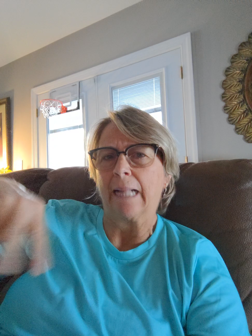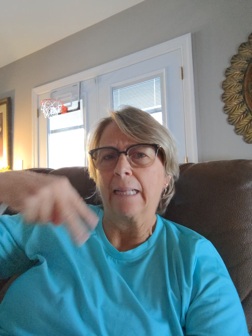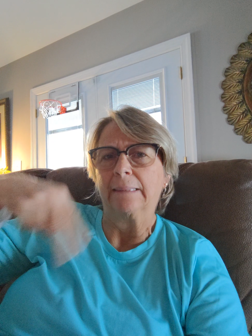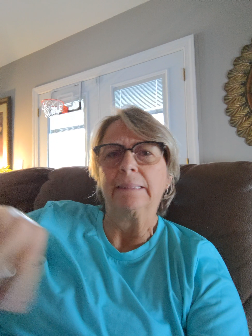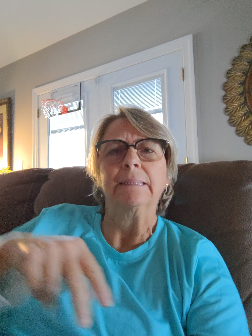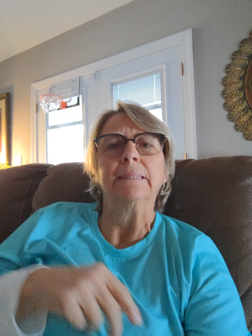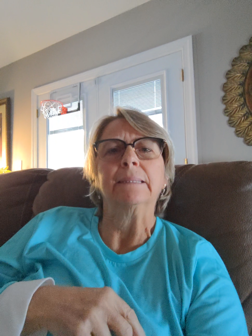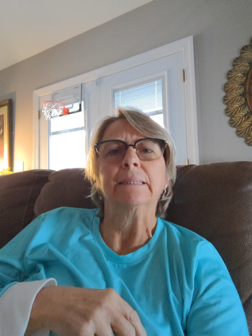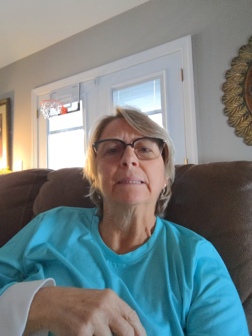dance